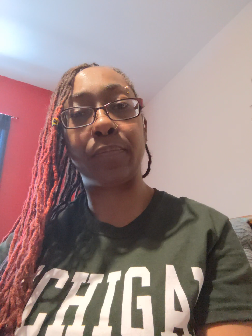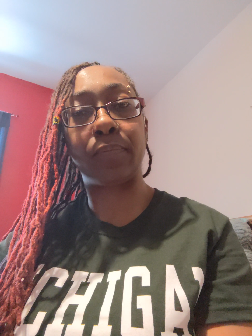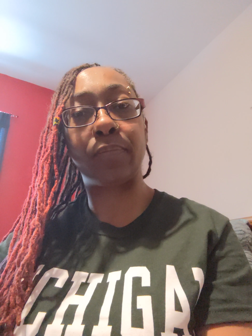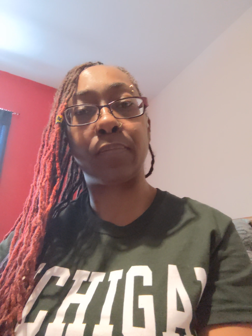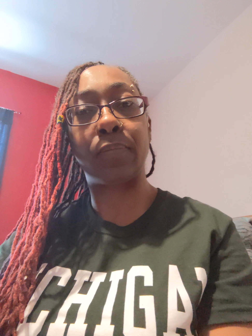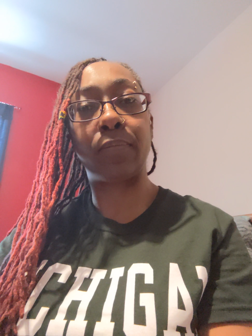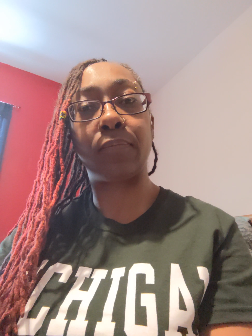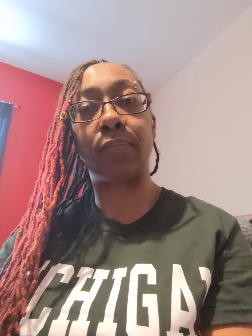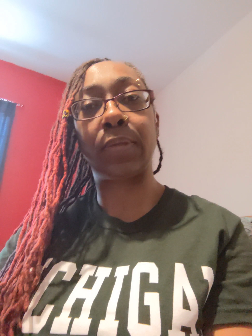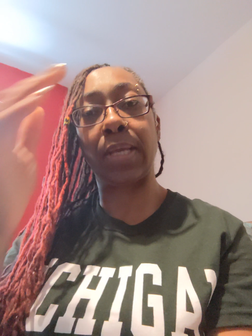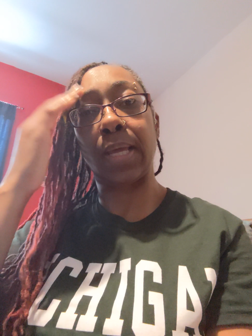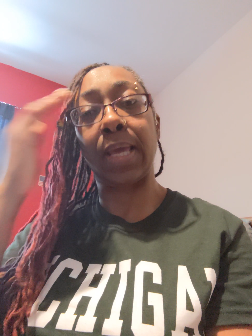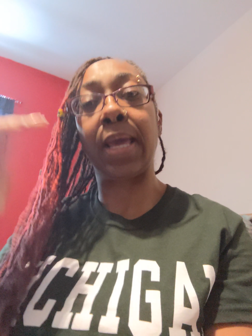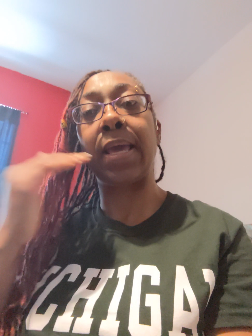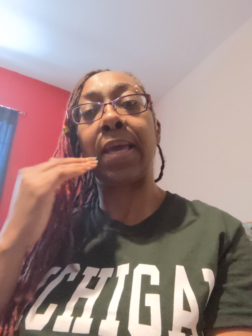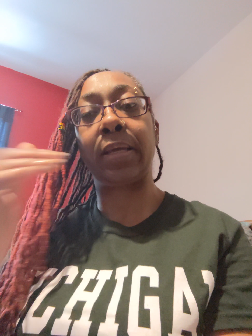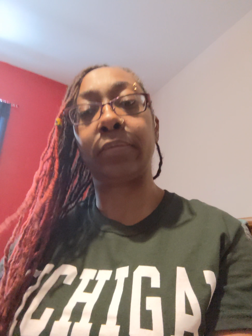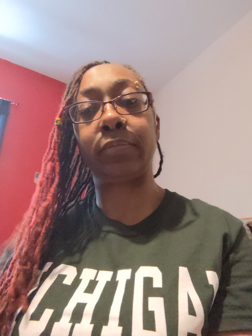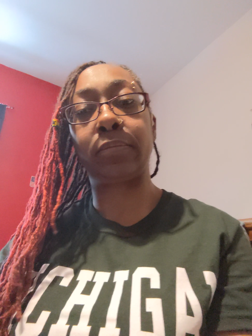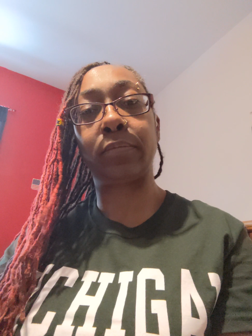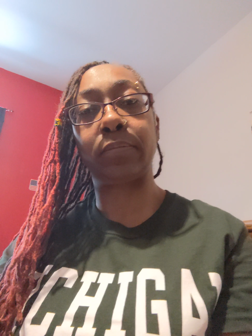head